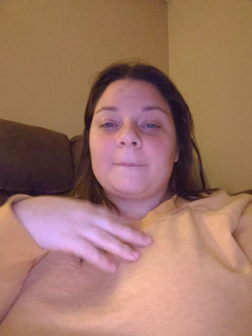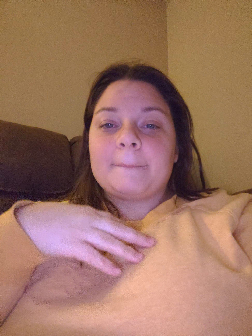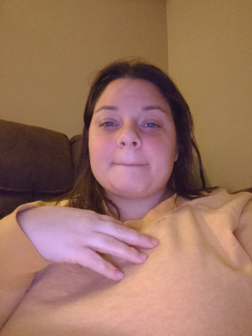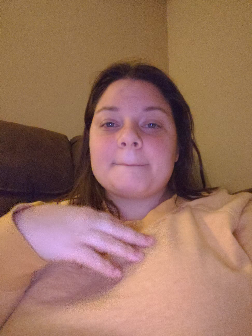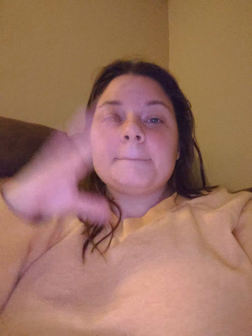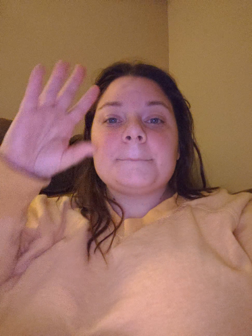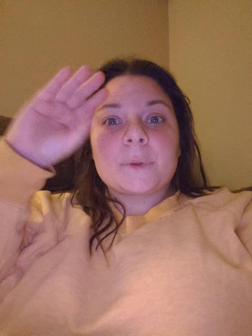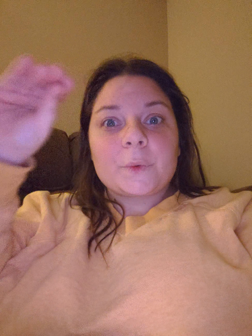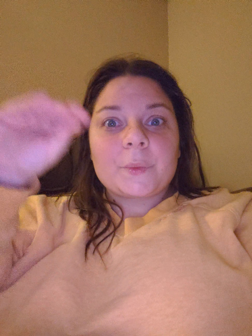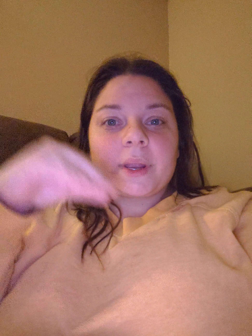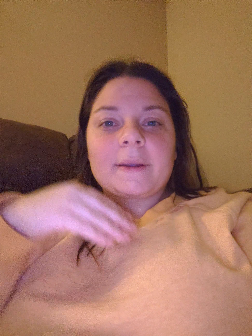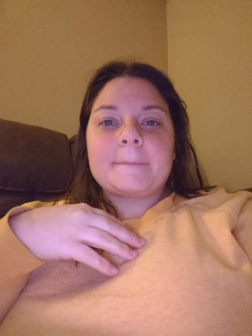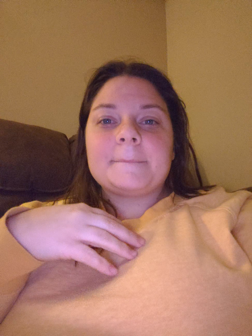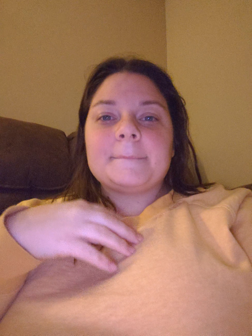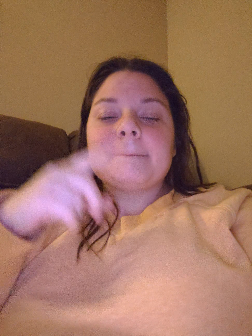boy